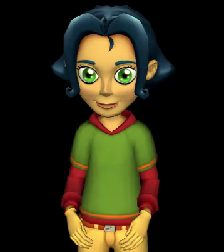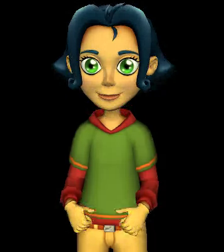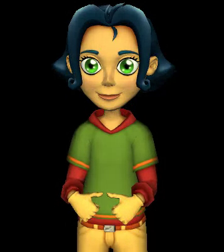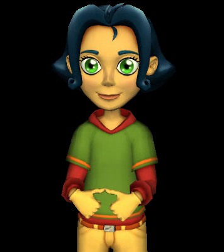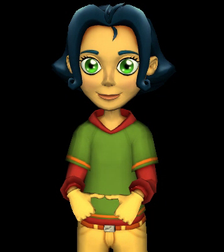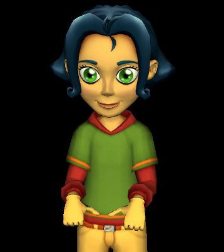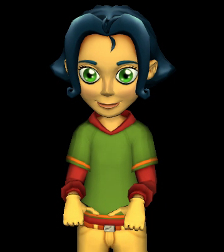يبقى